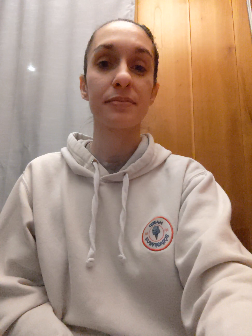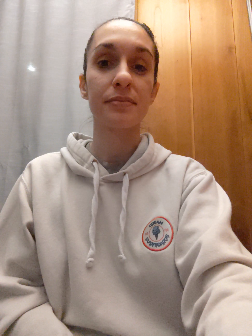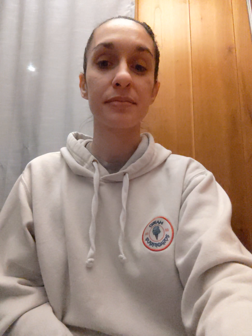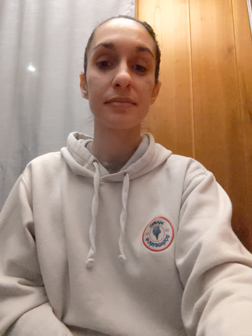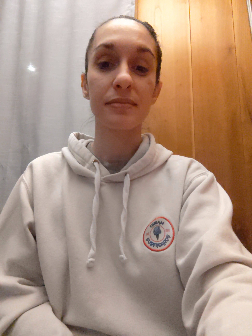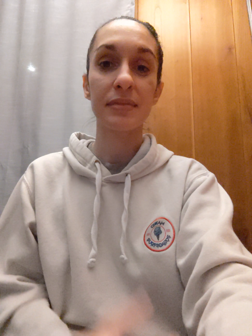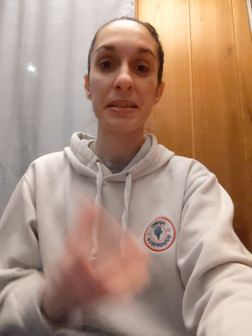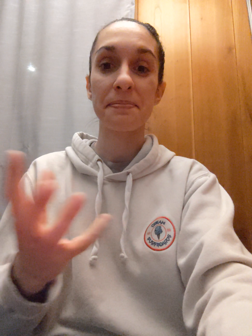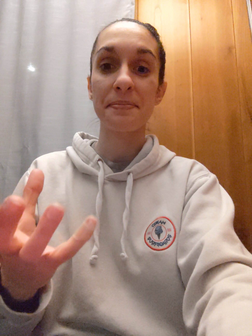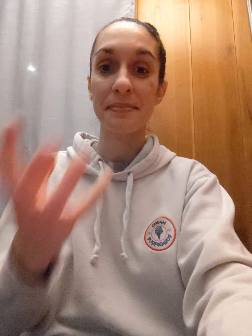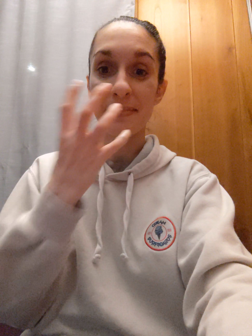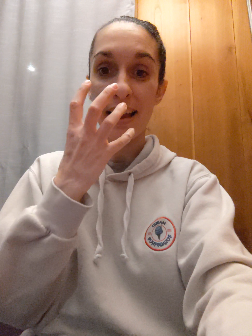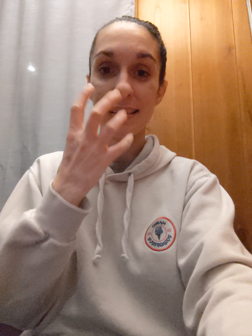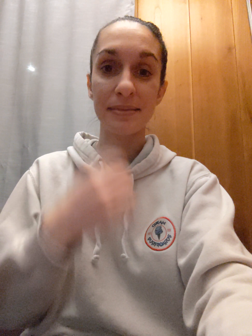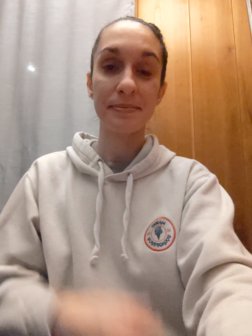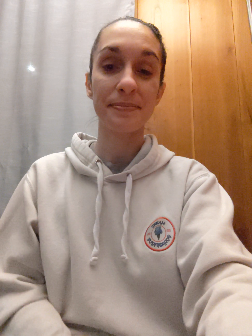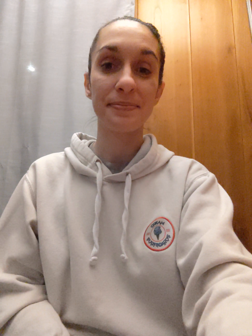mad